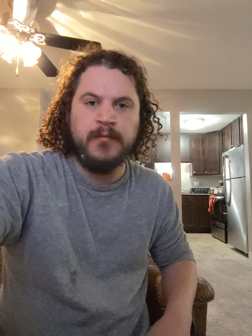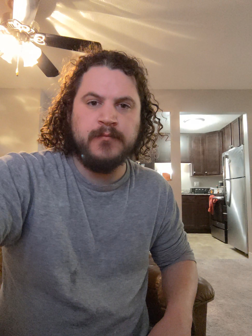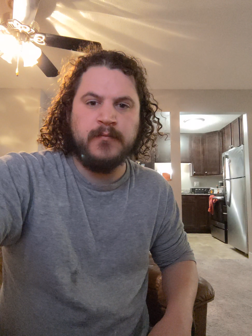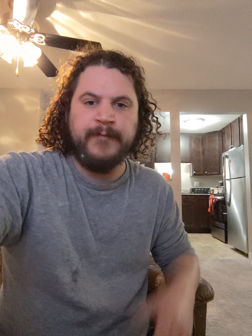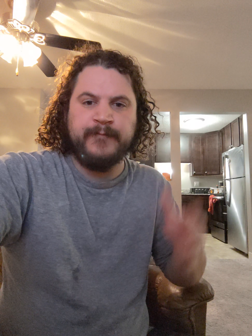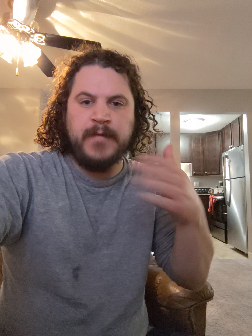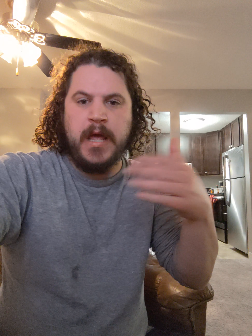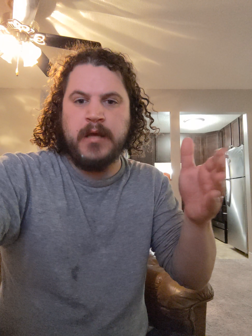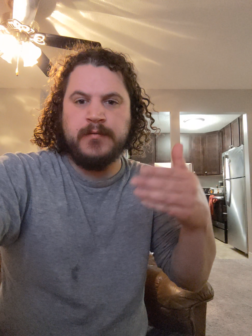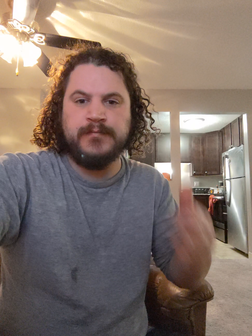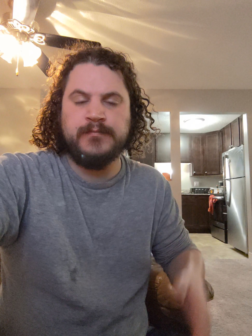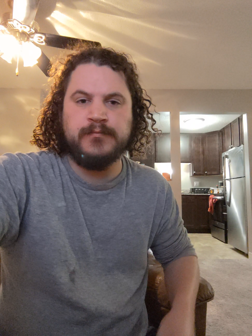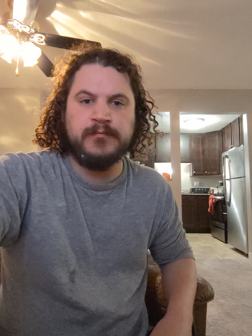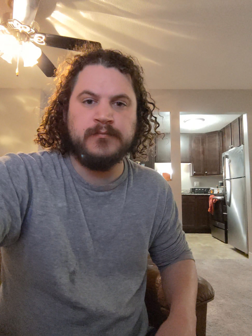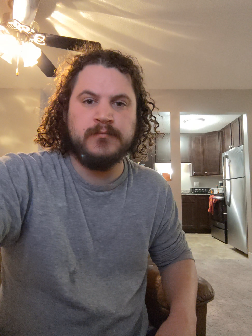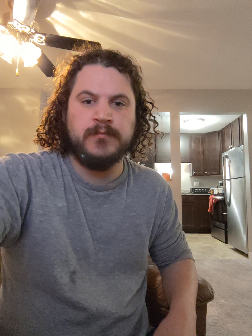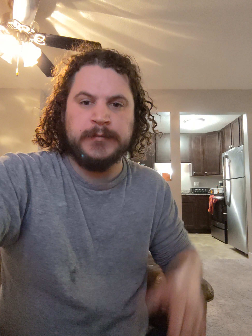flag